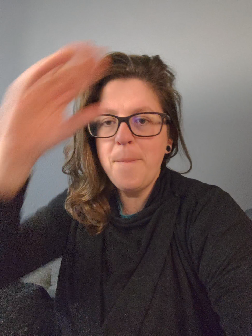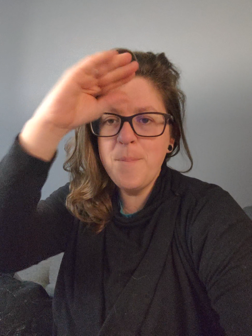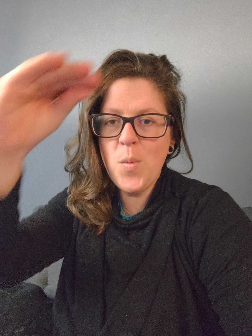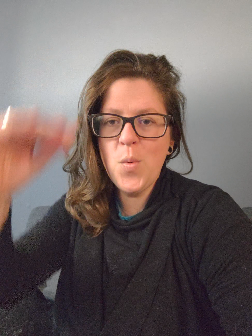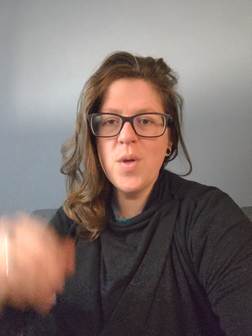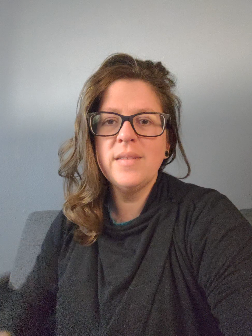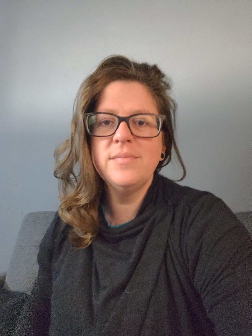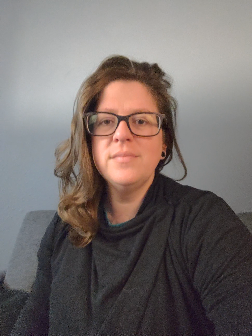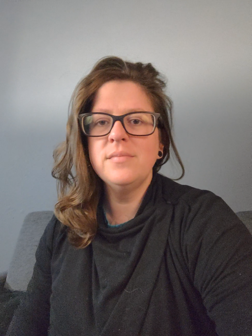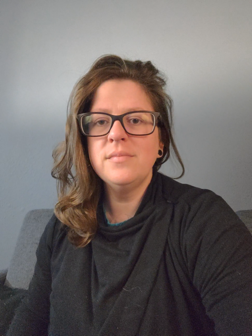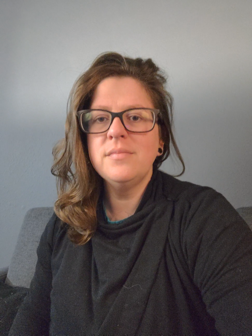boy